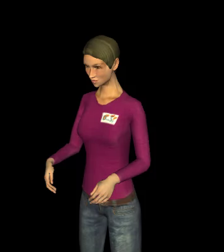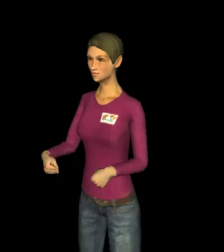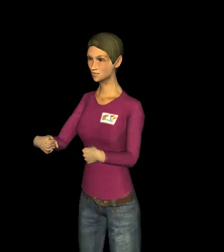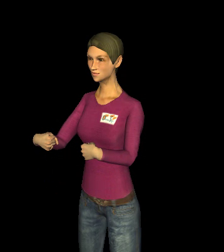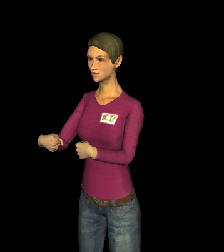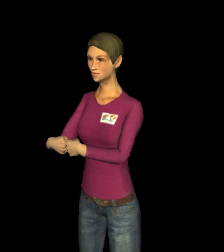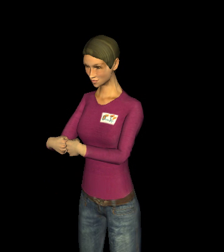حادث